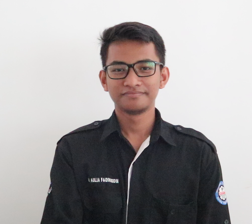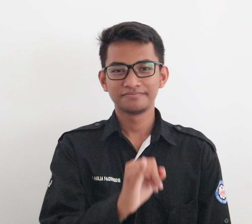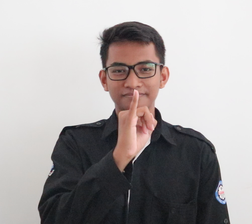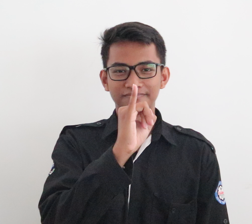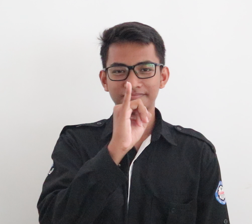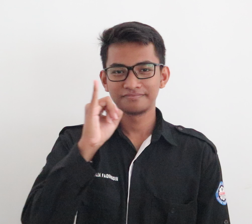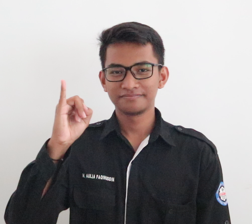I